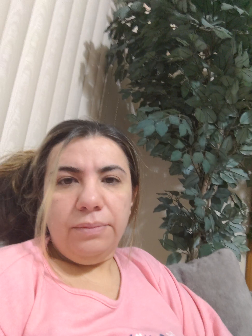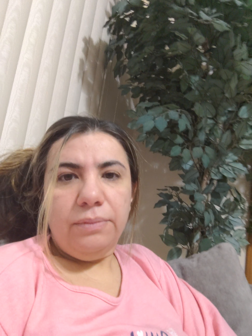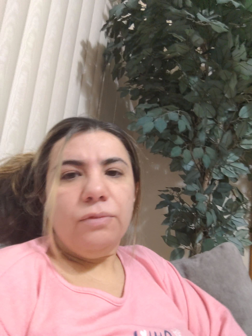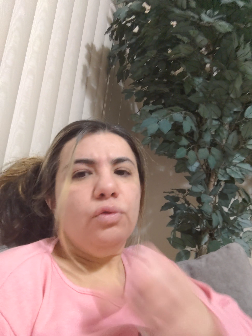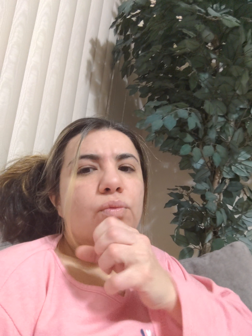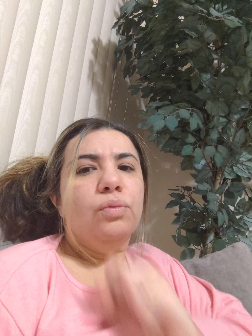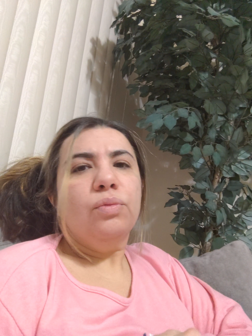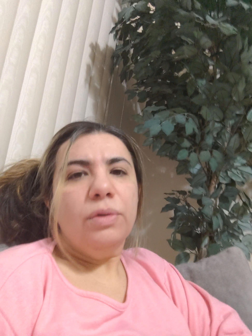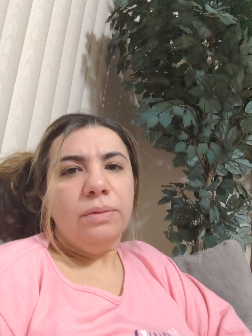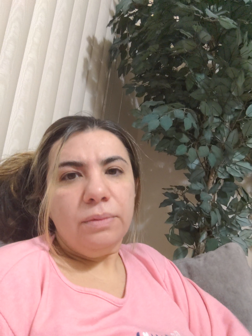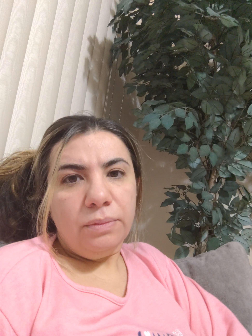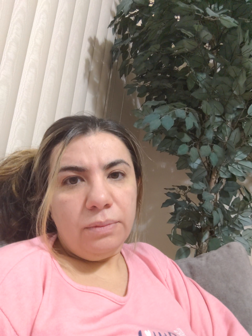old